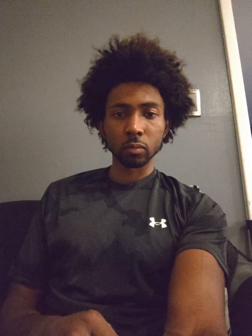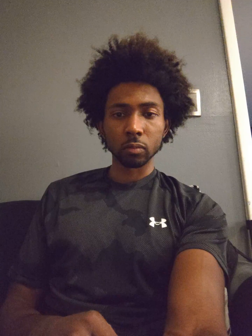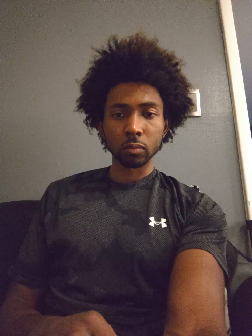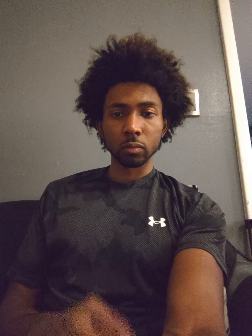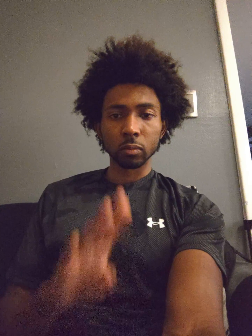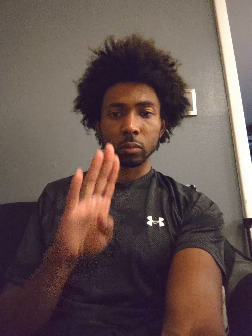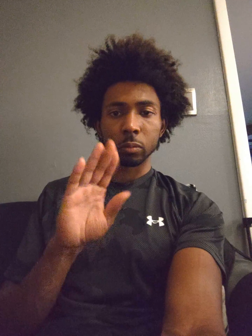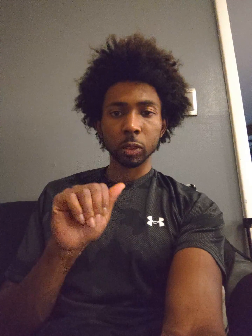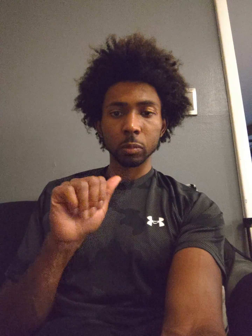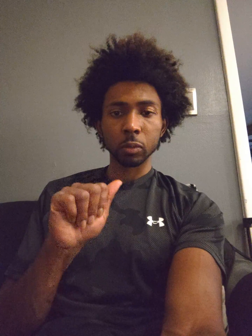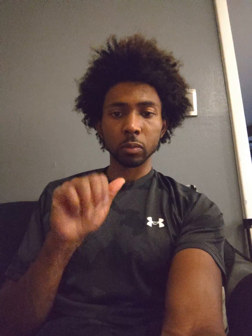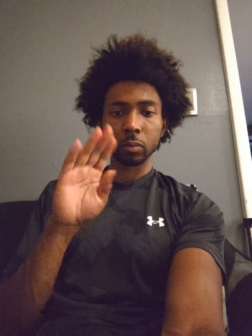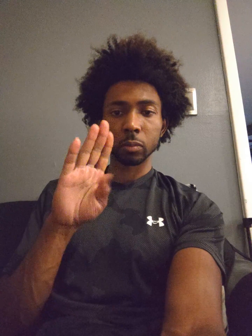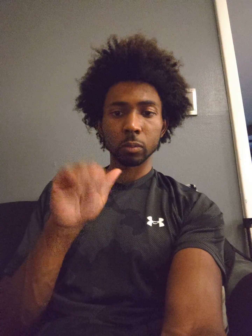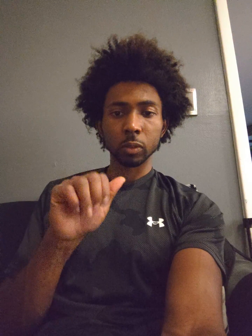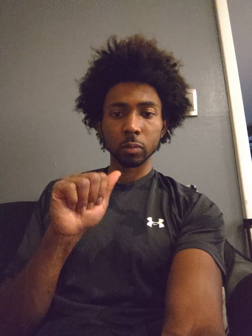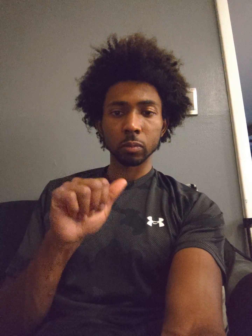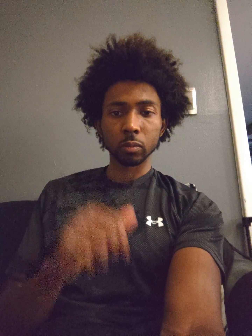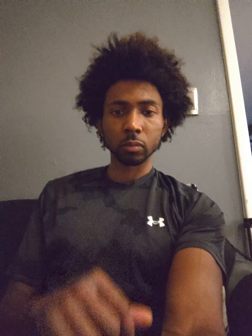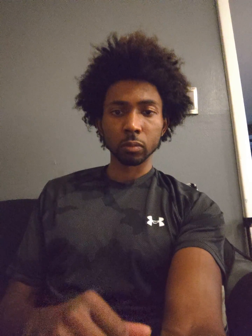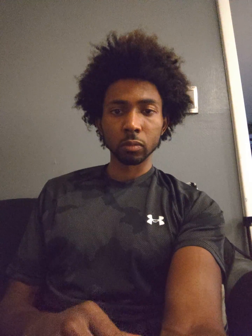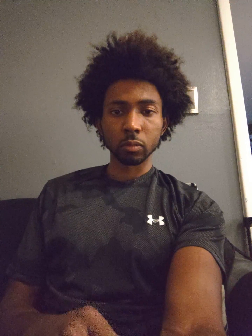baa baa